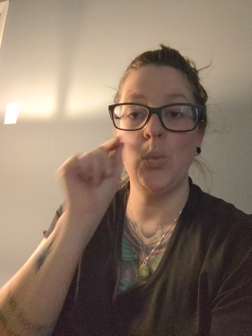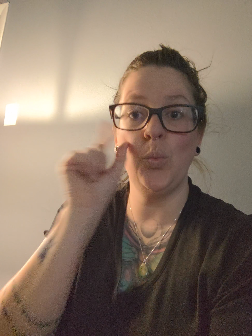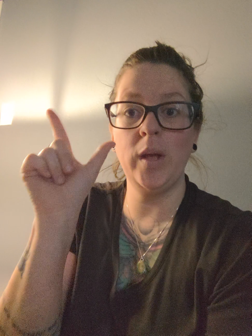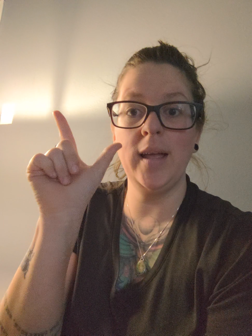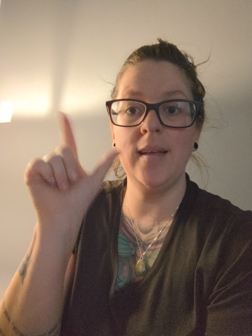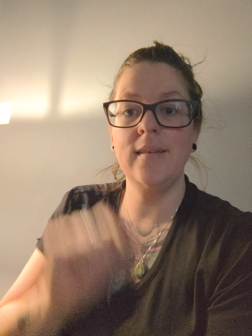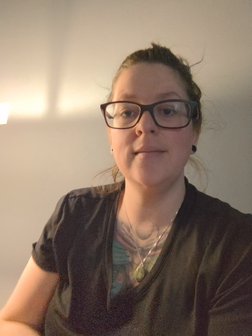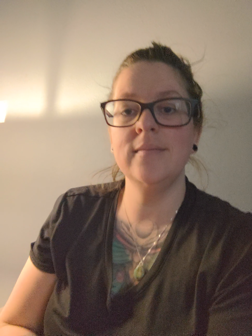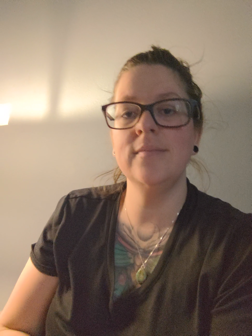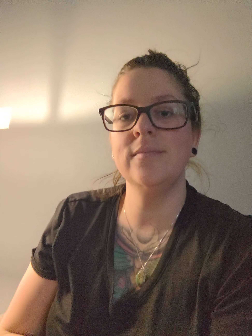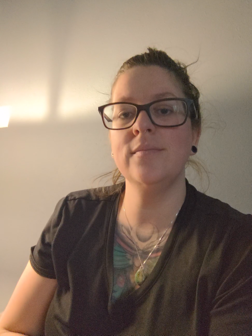awake